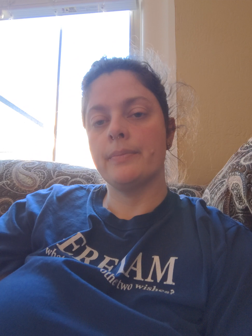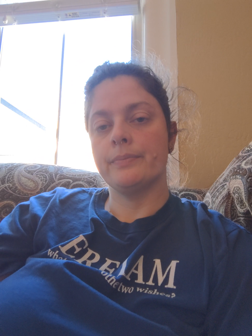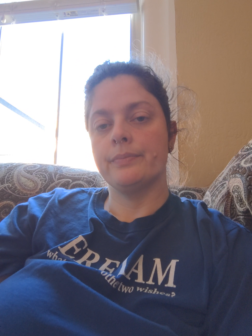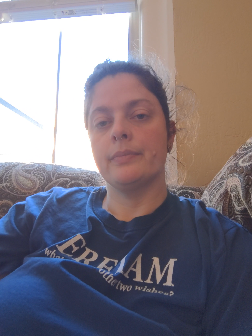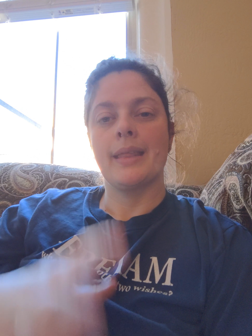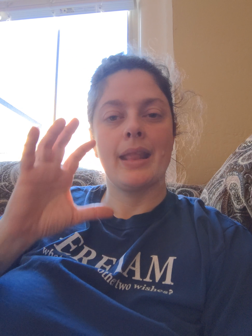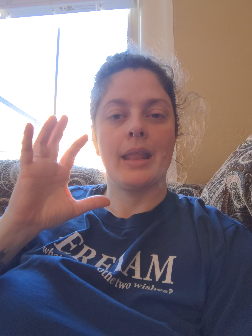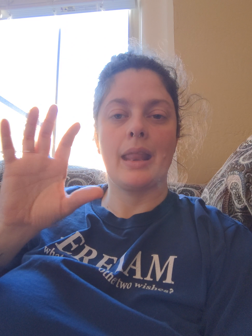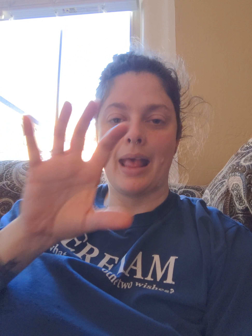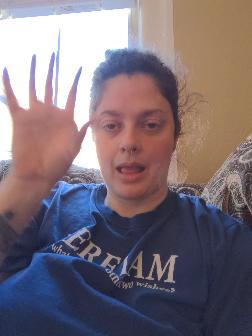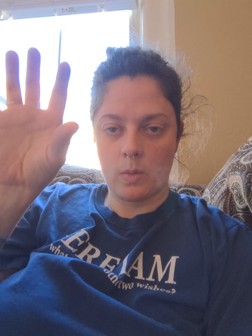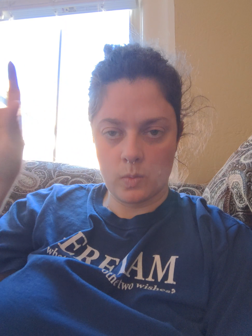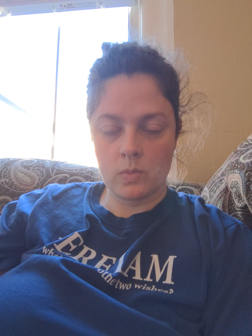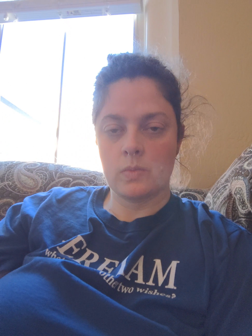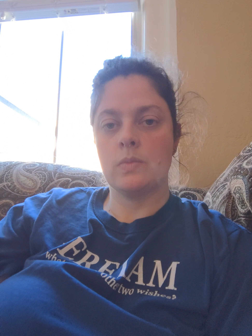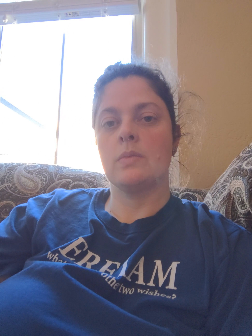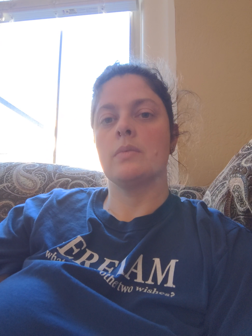cloud